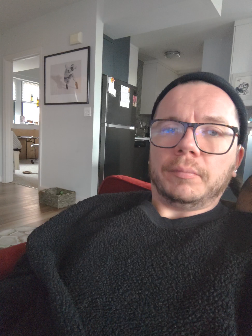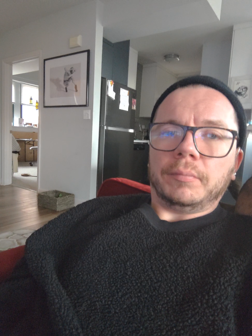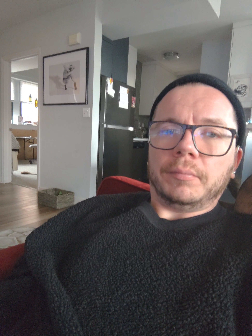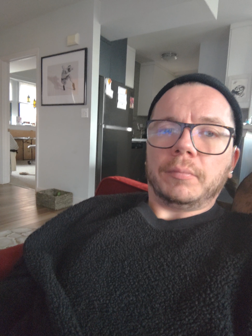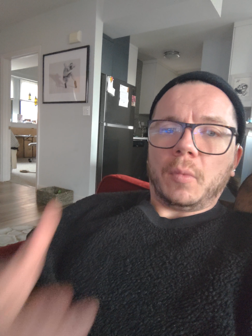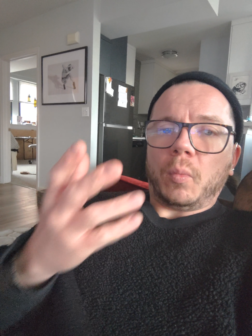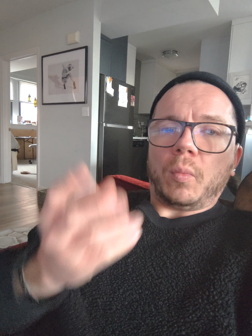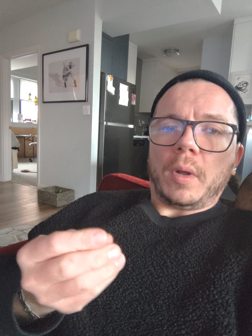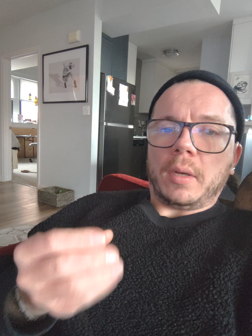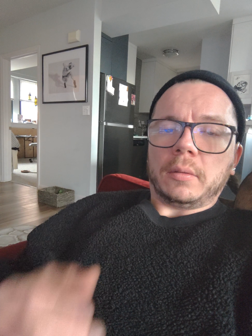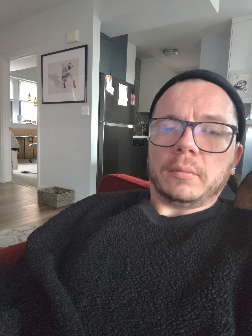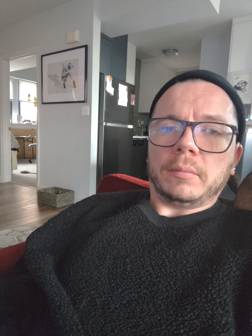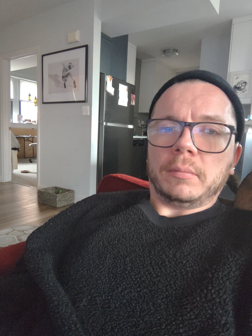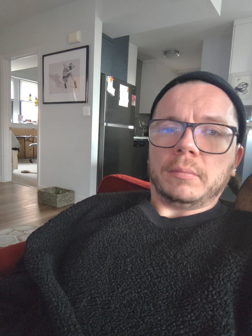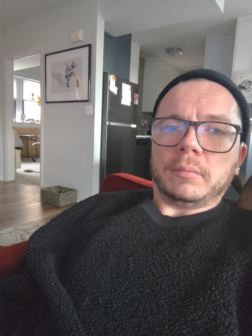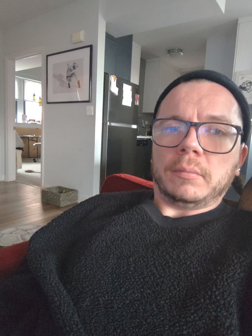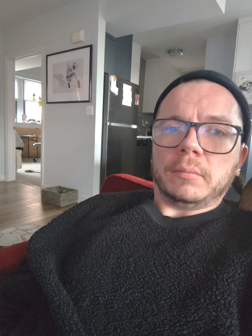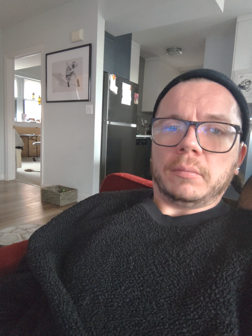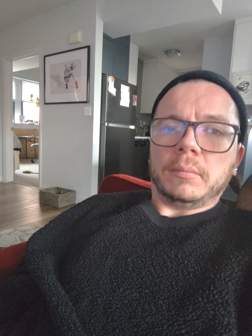wet